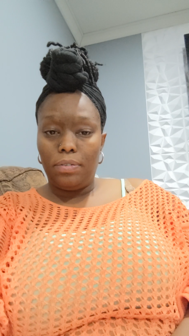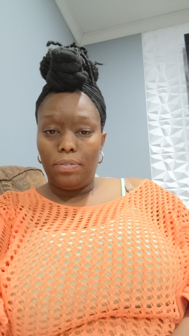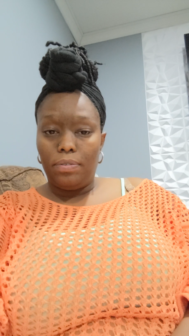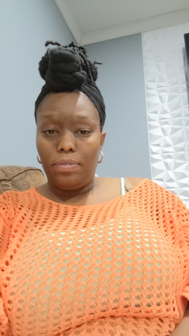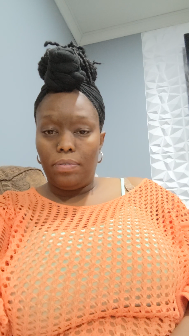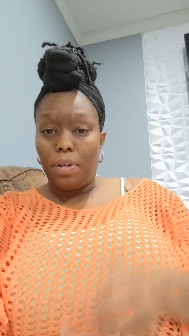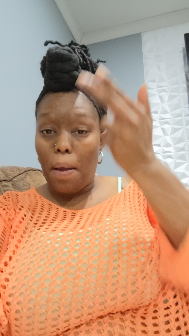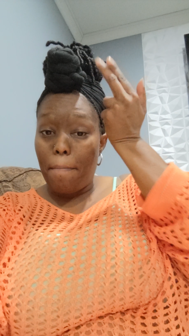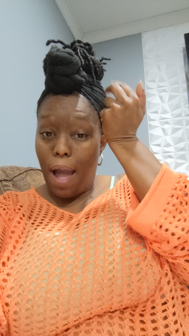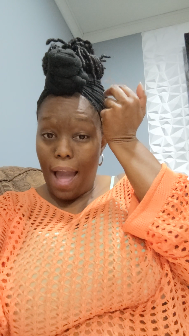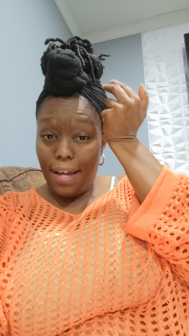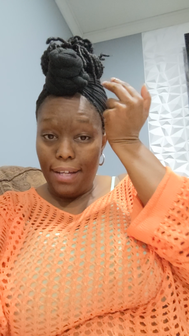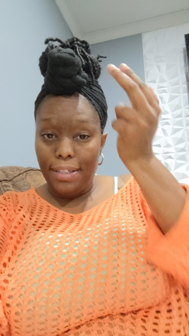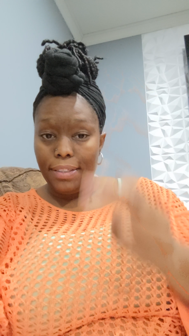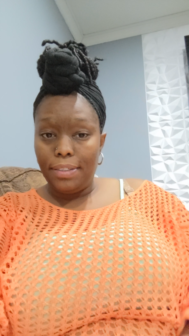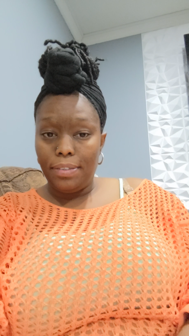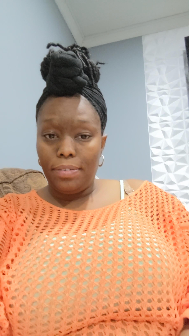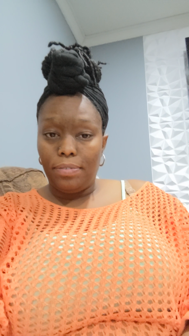bunny